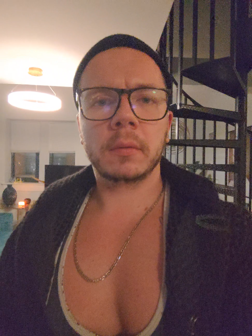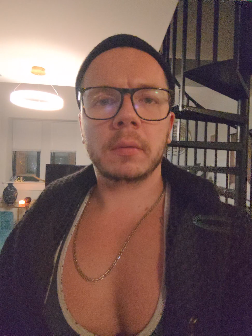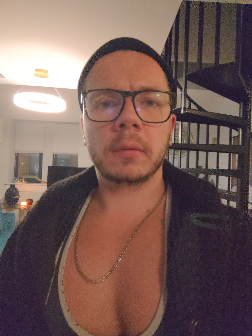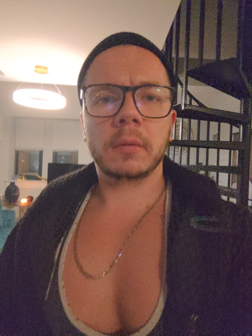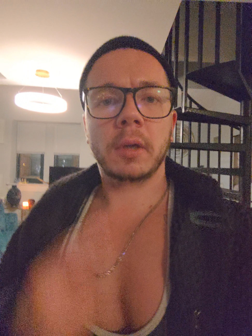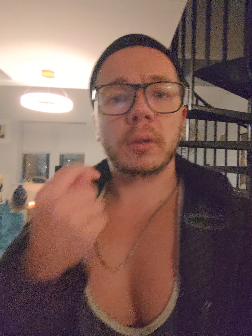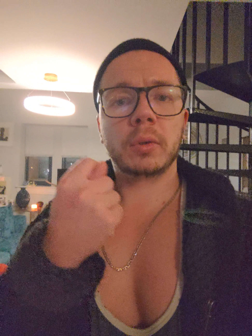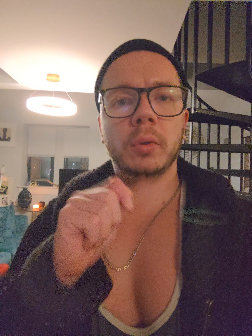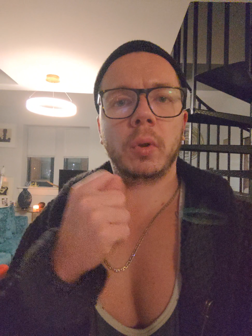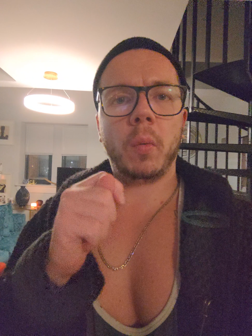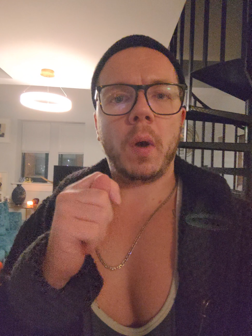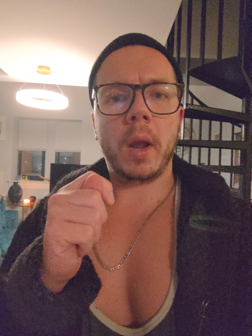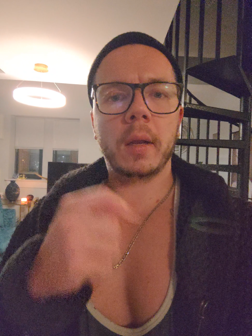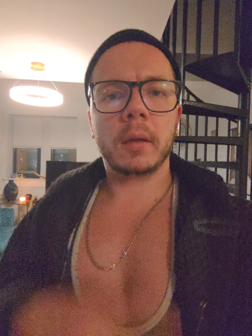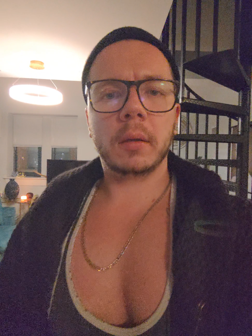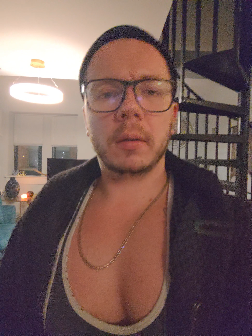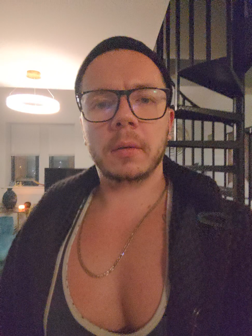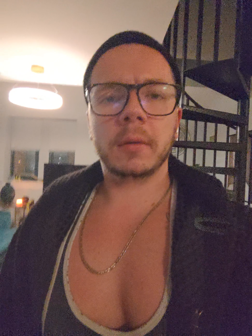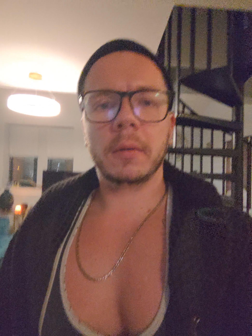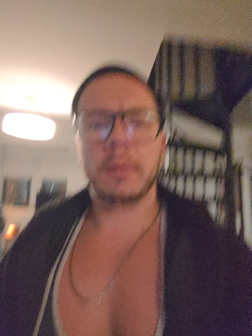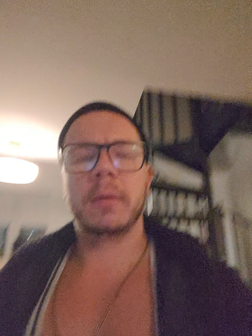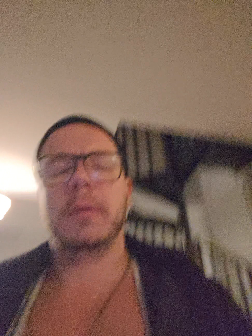toy